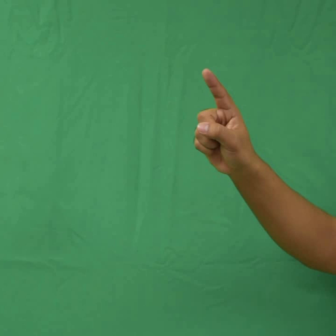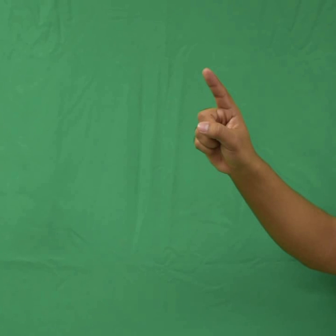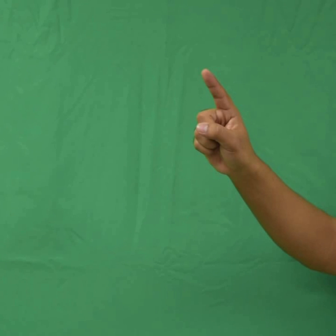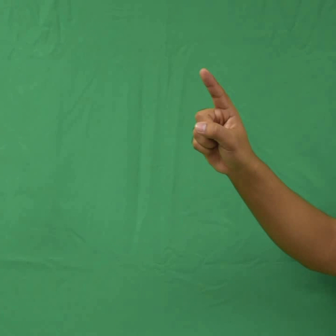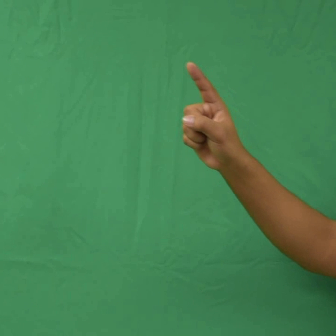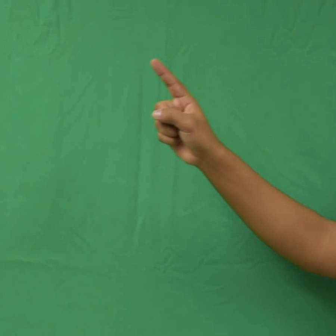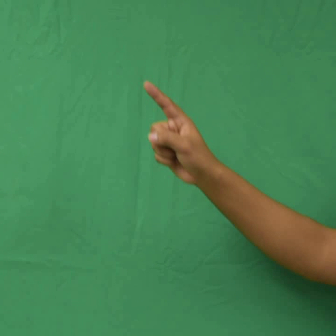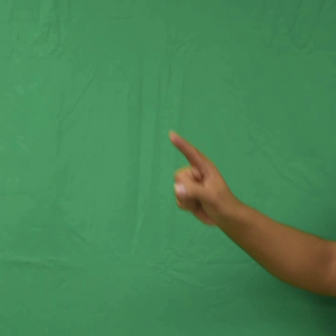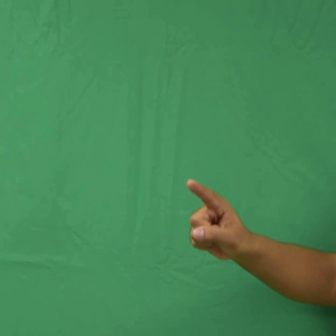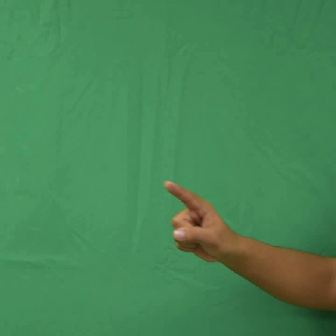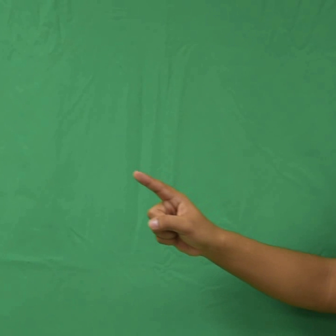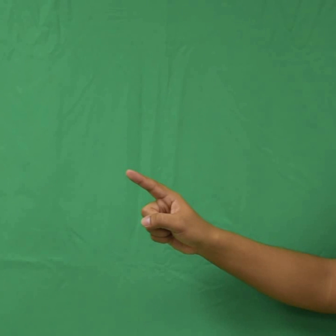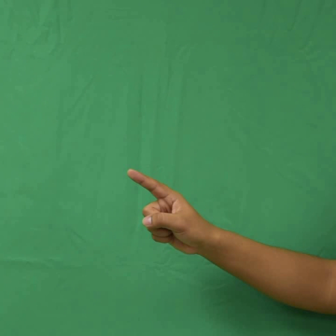Z